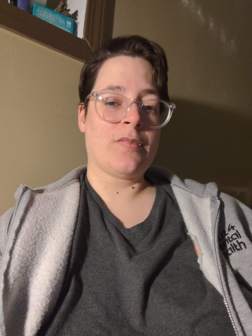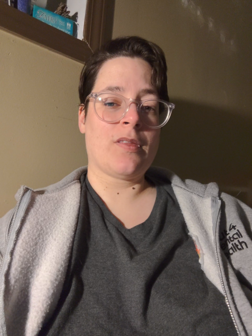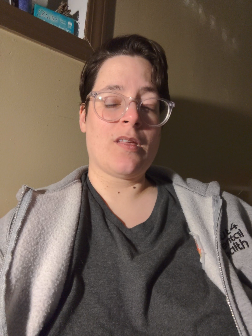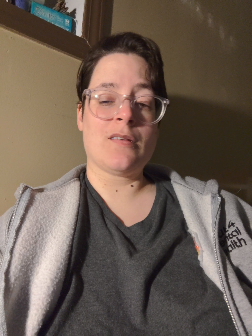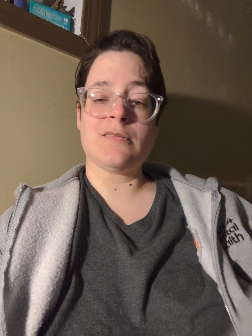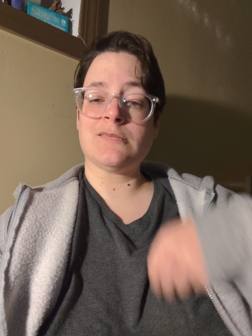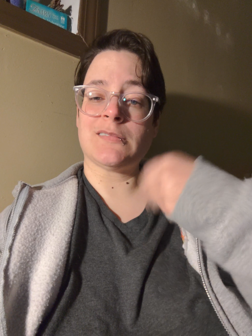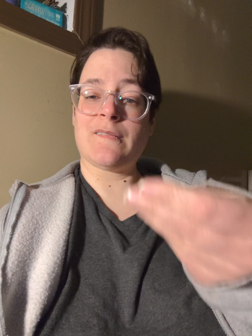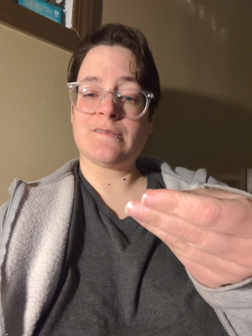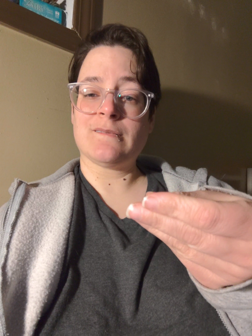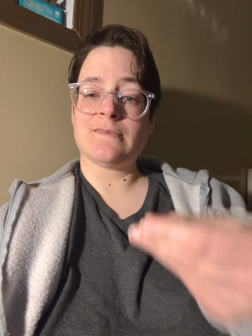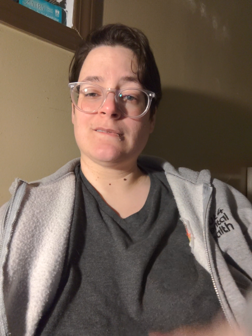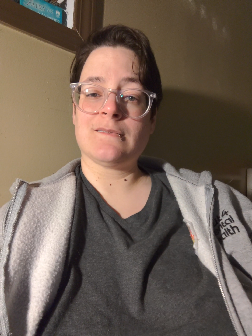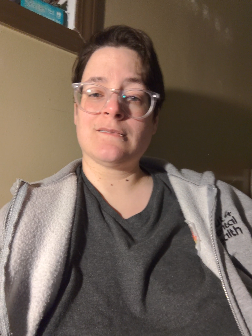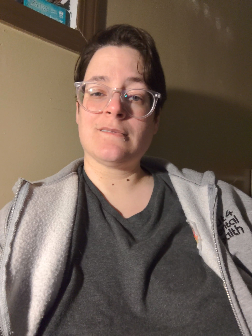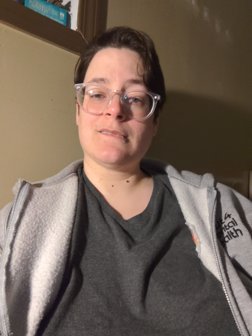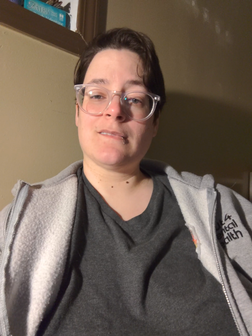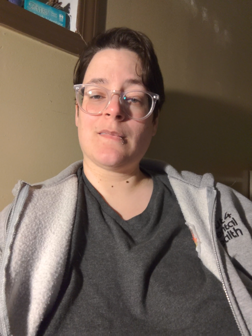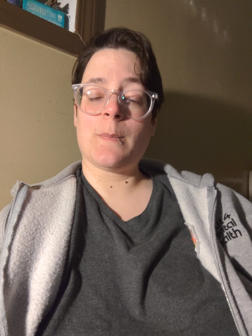give